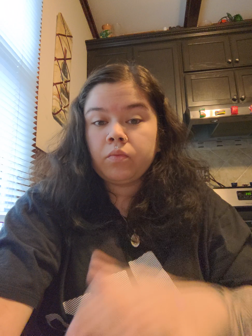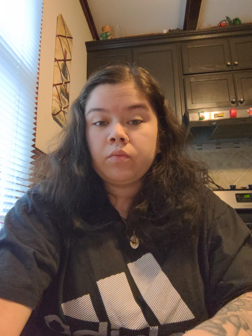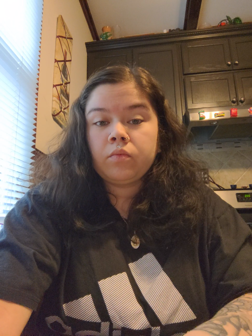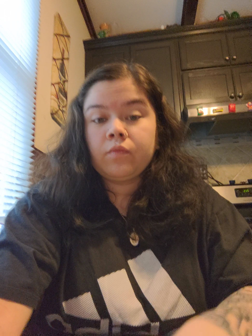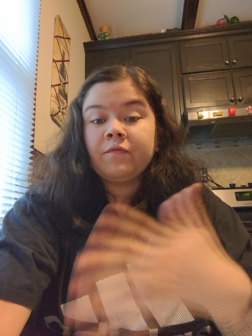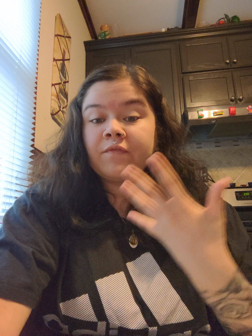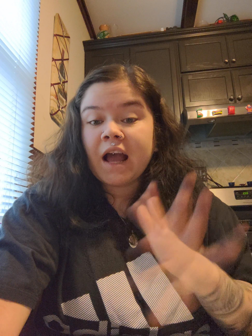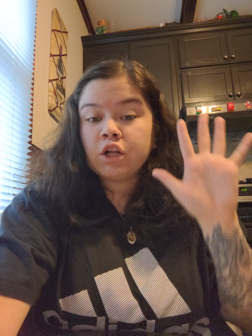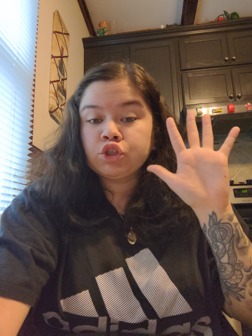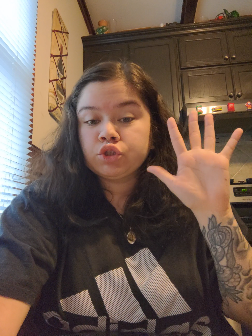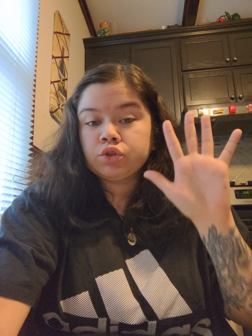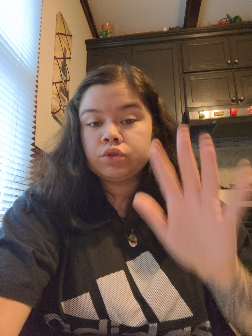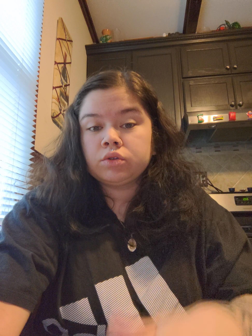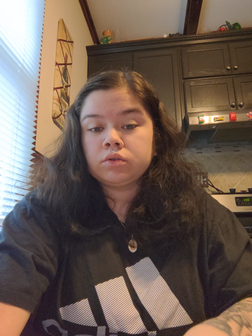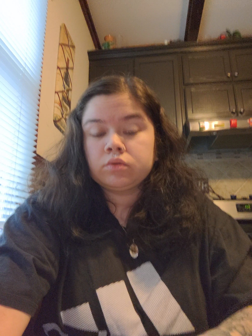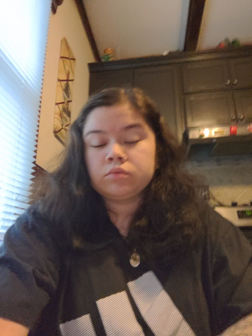finish